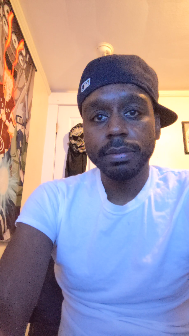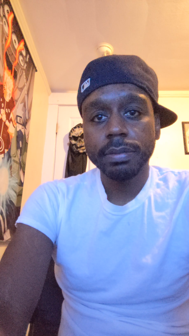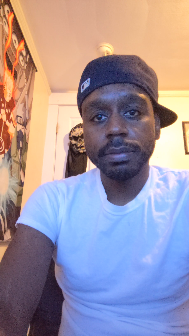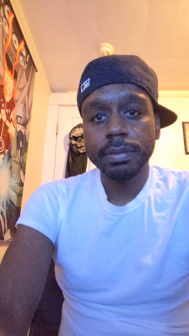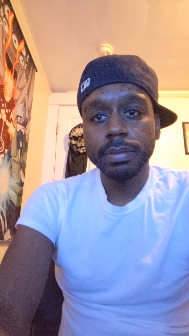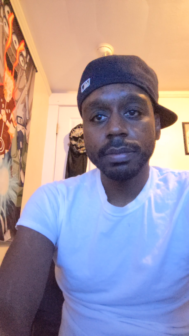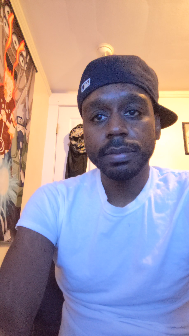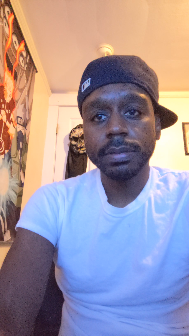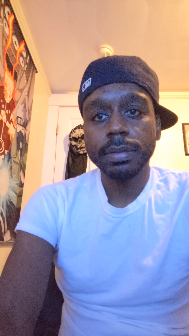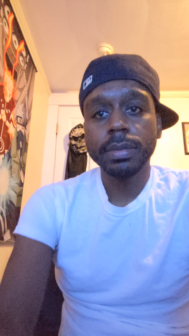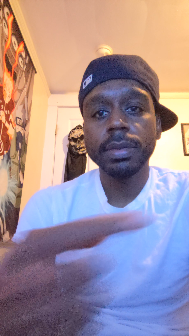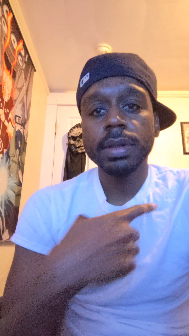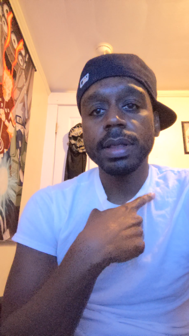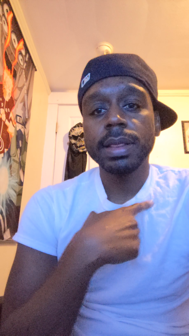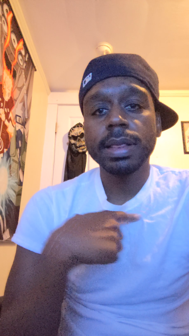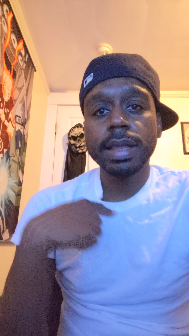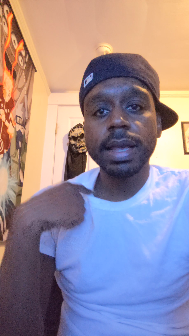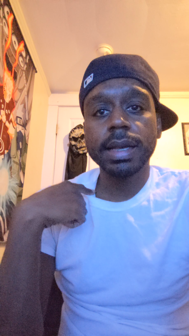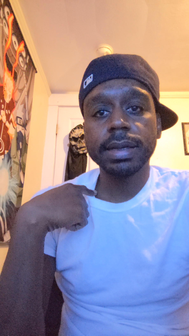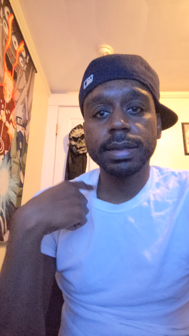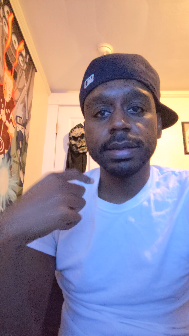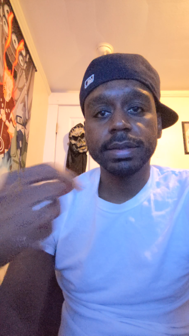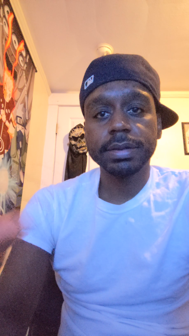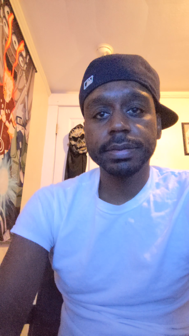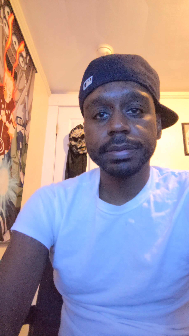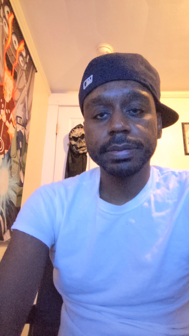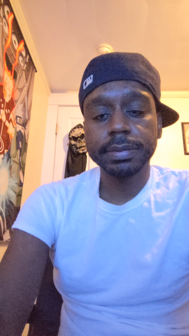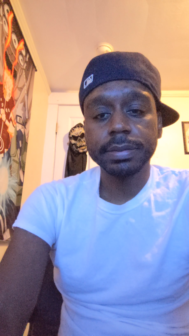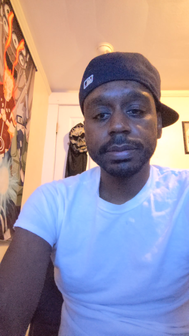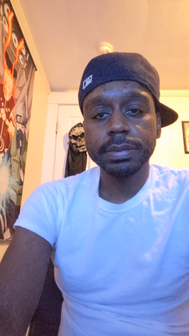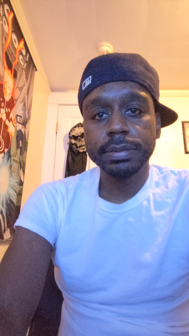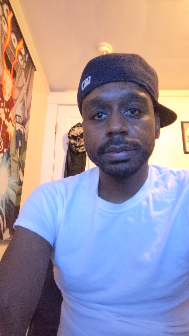necklace